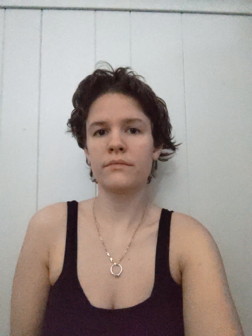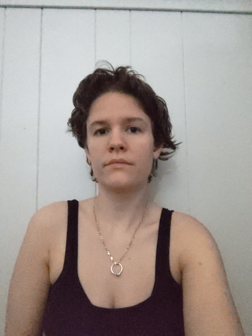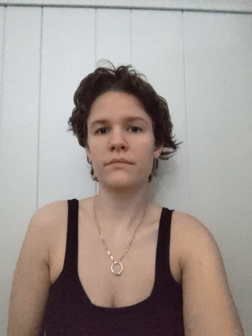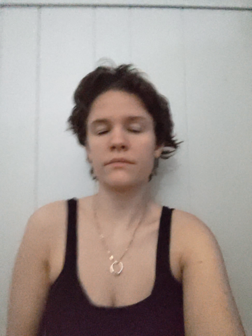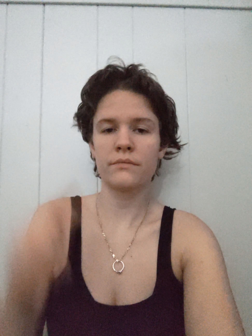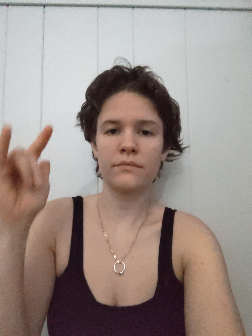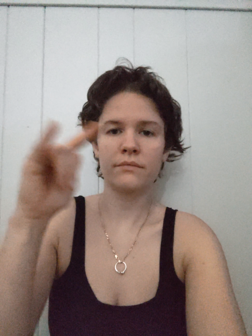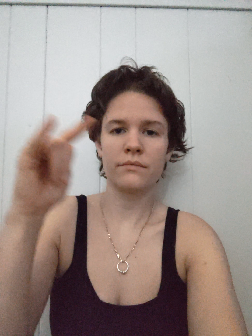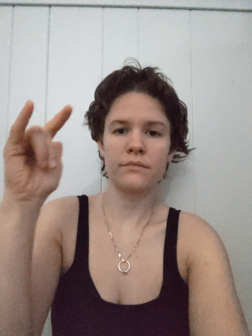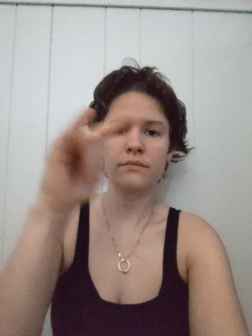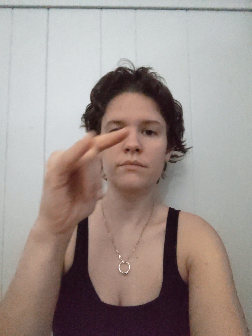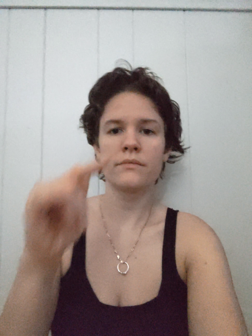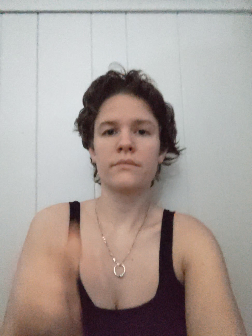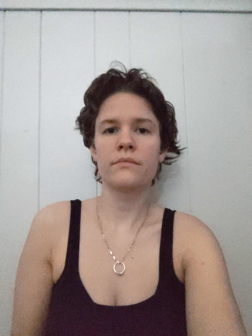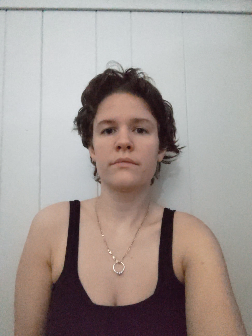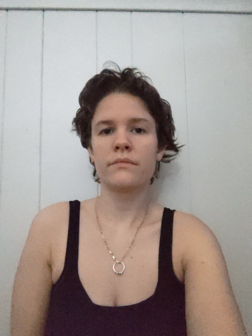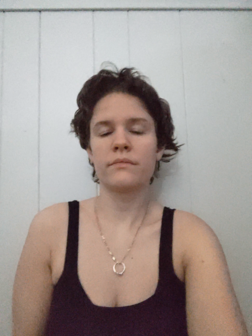airplane